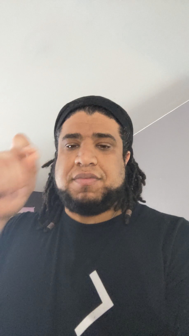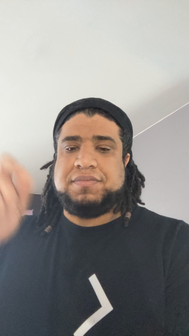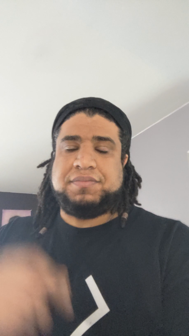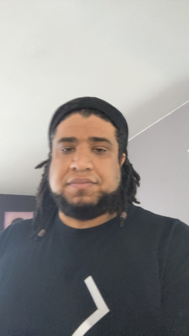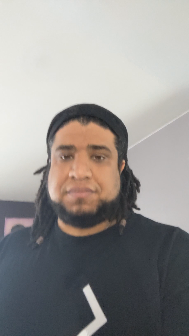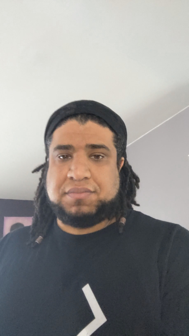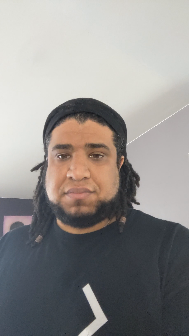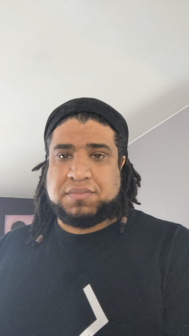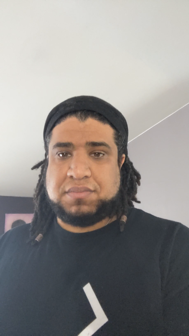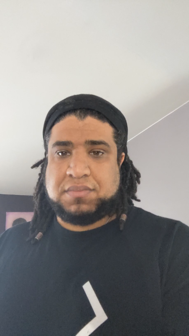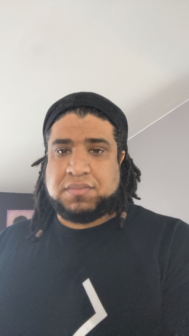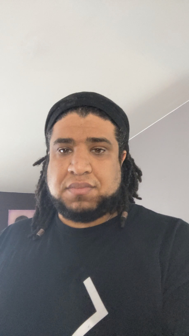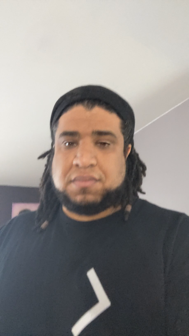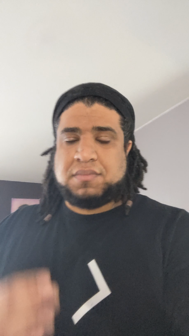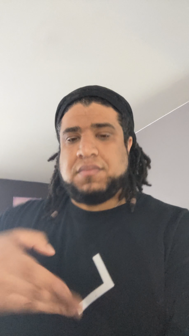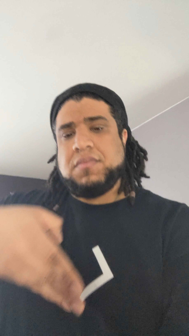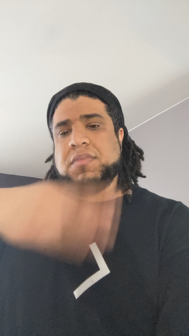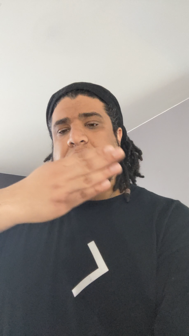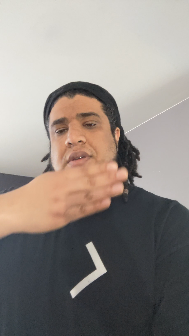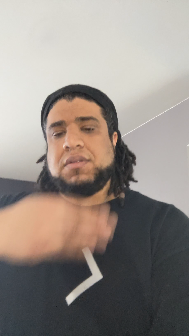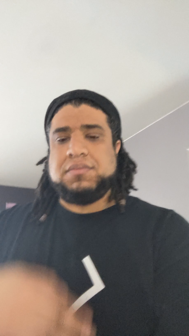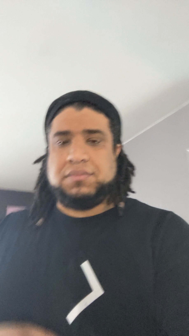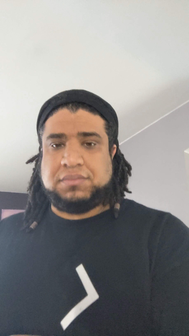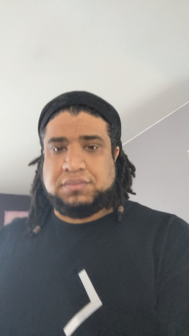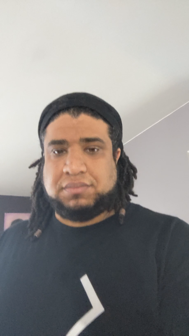kick